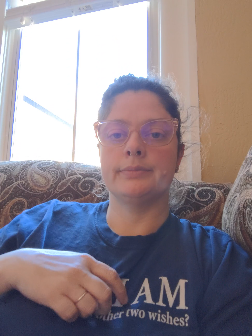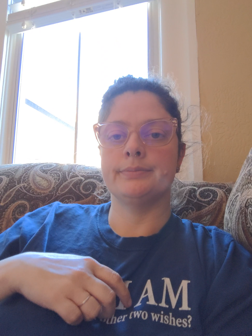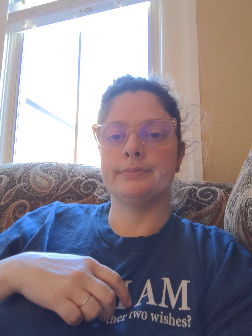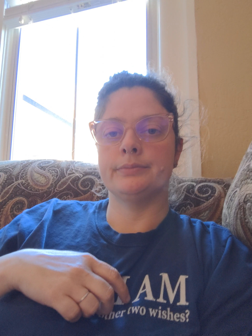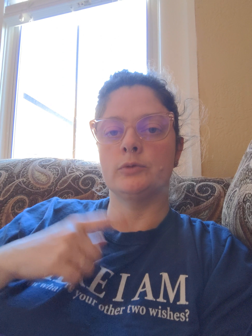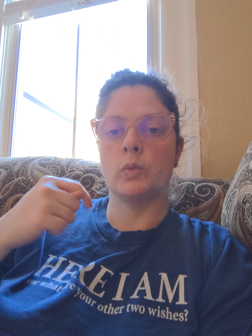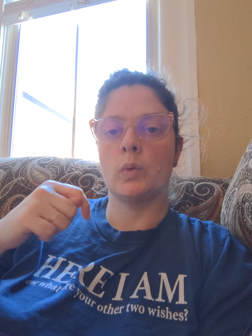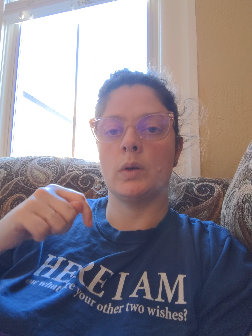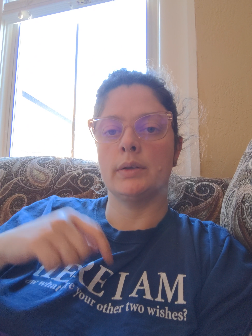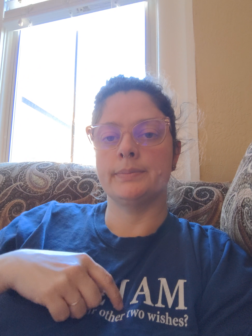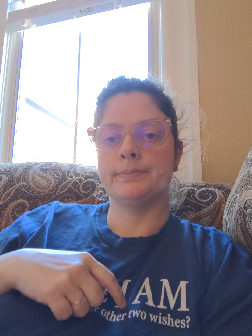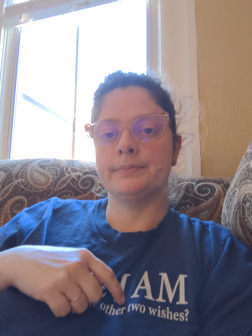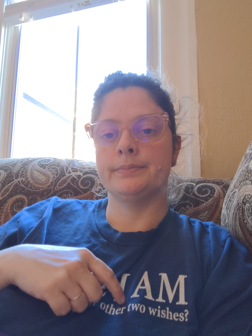toy